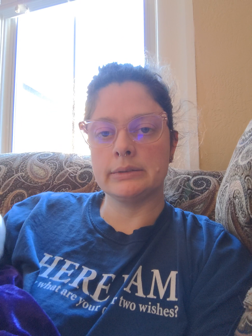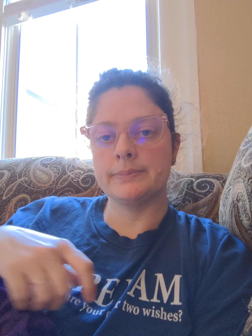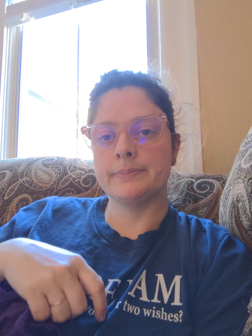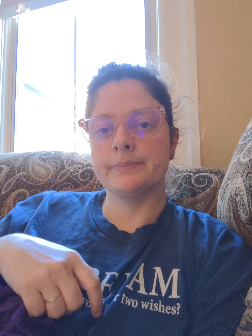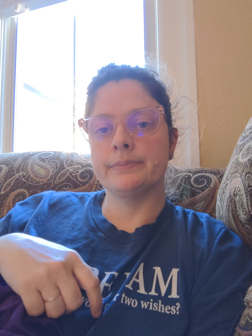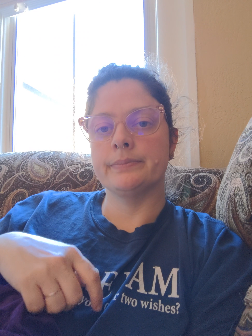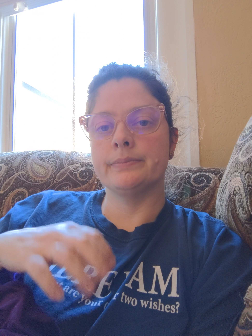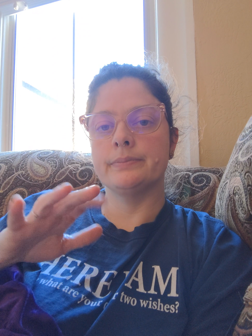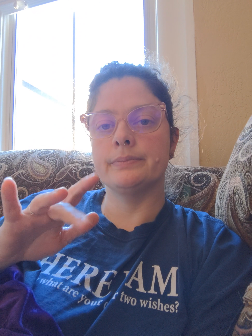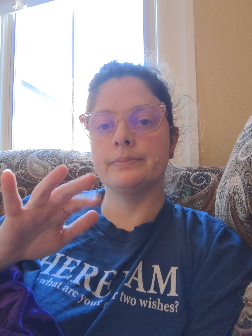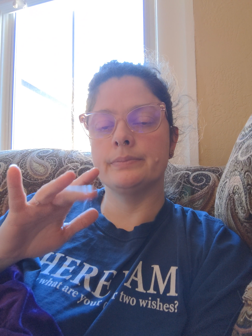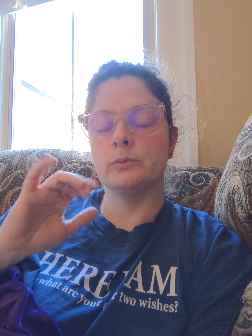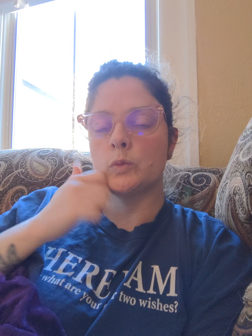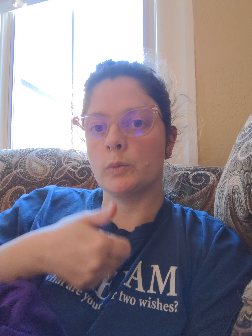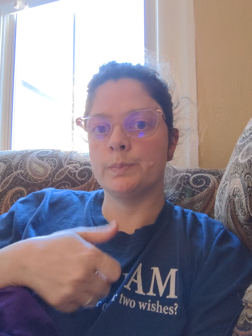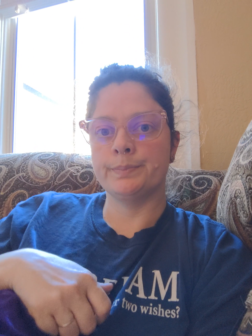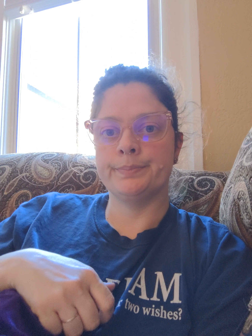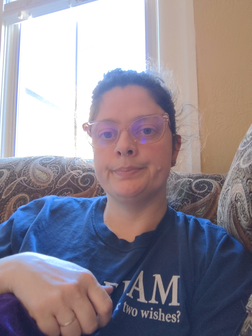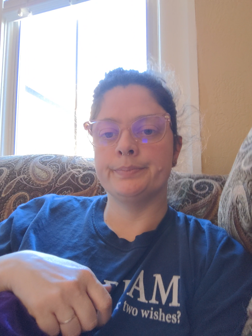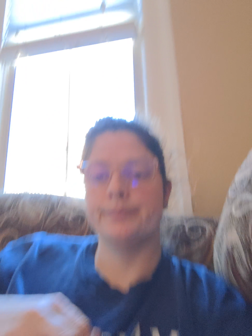tomorrow